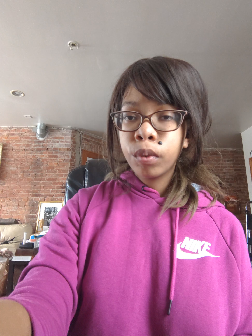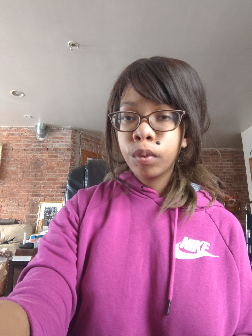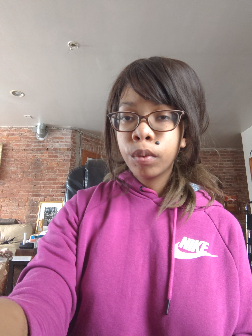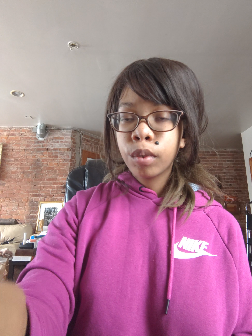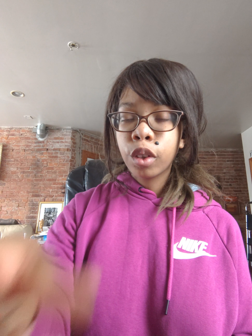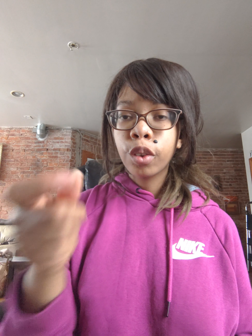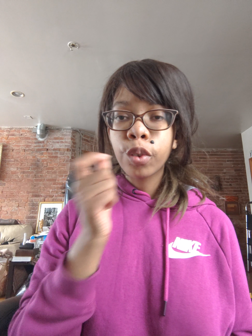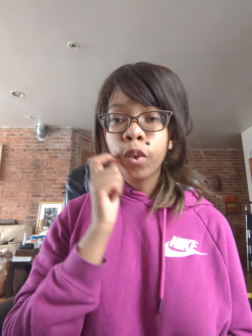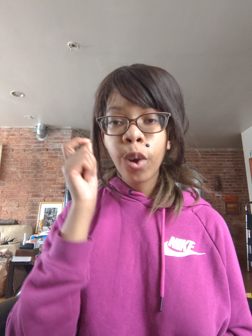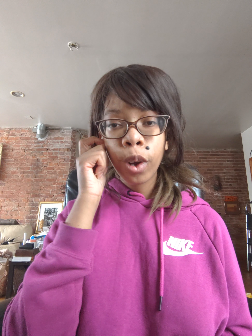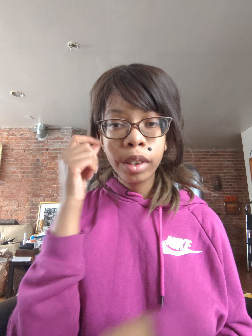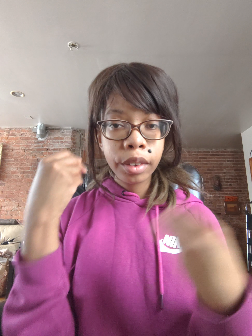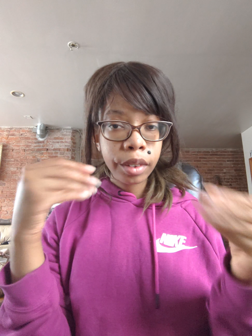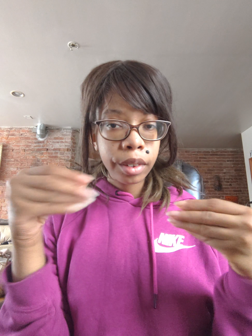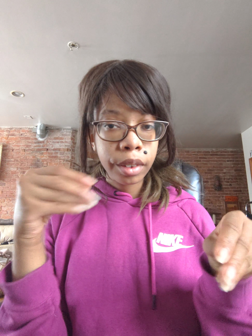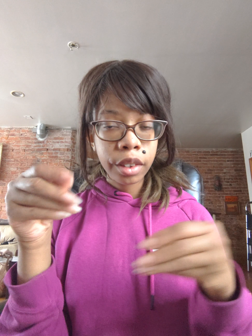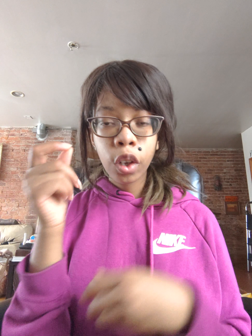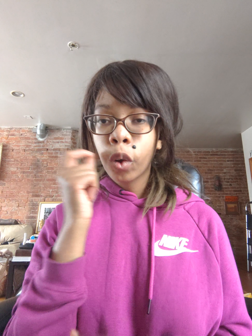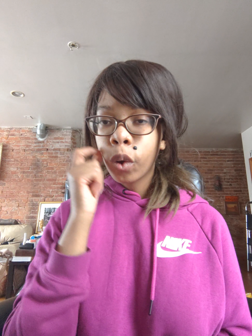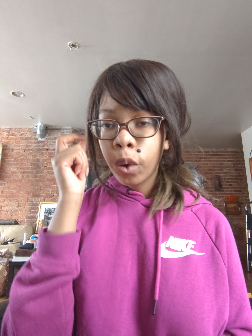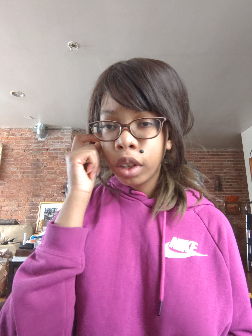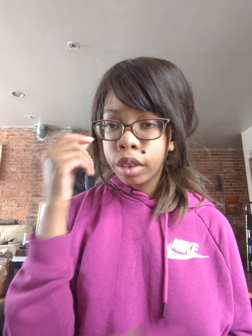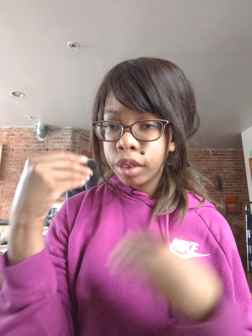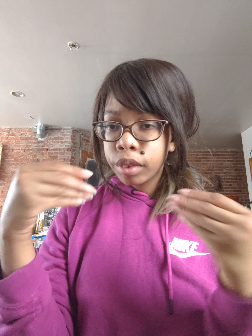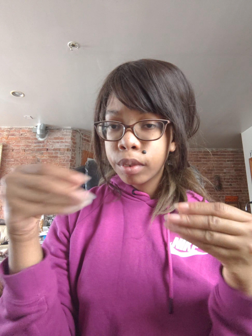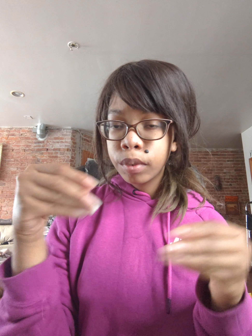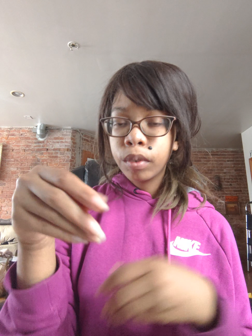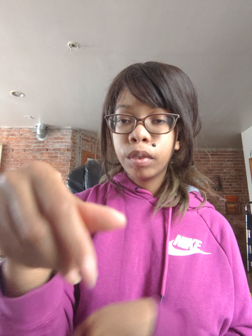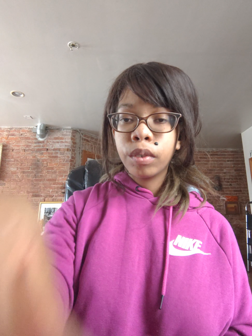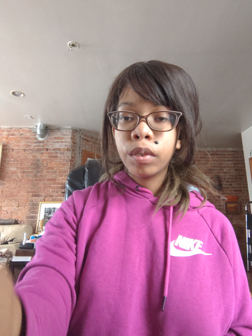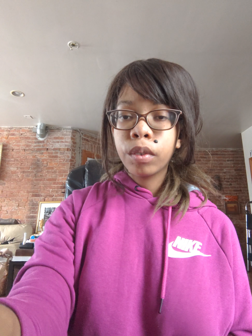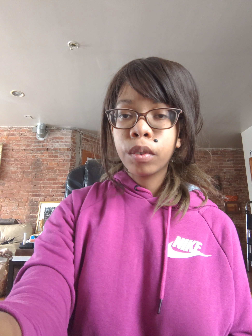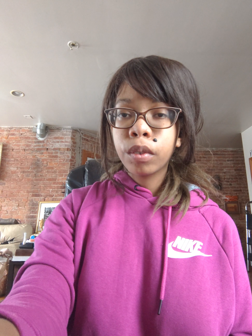store